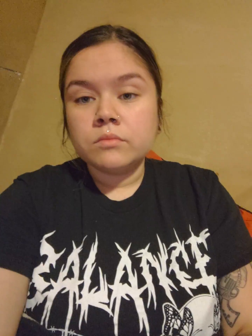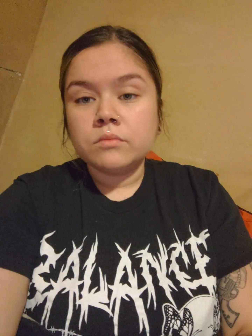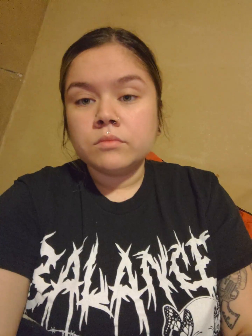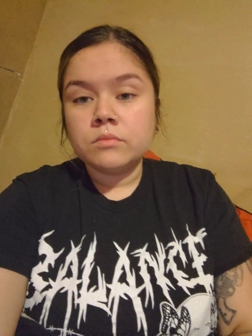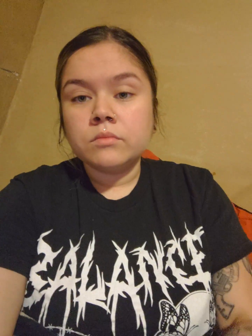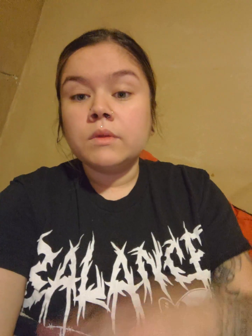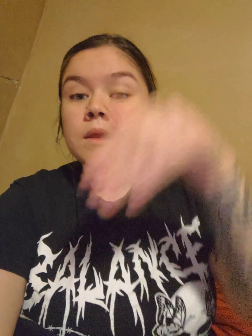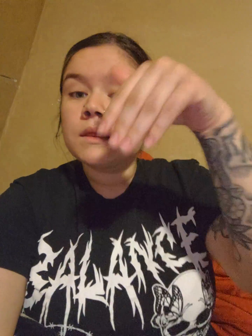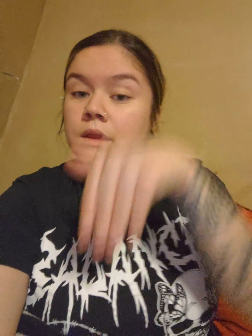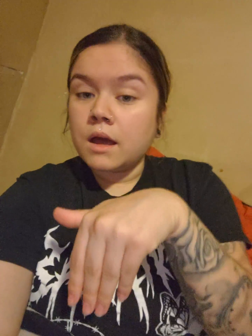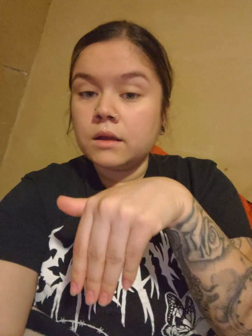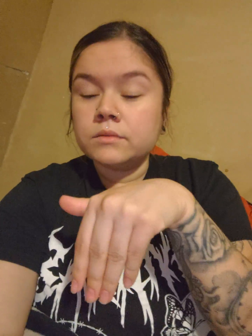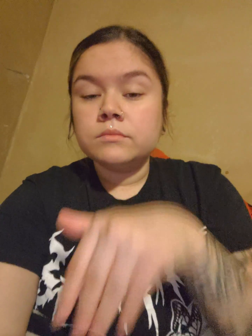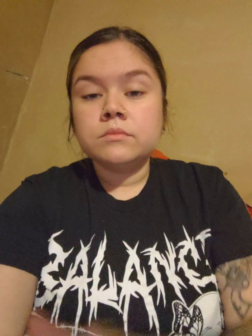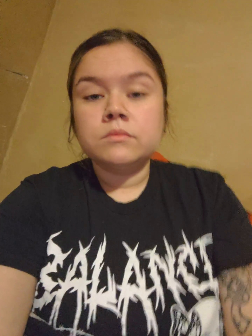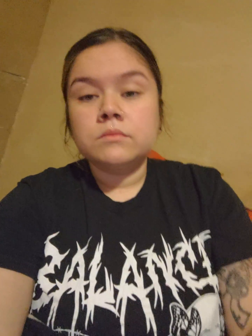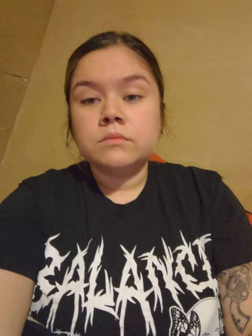night night